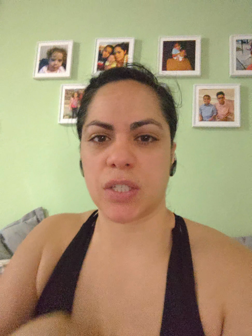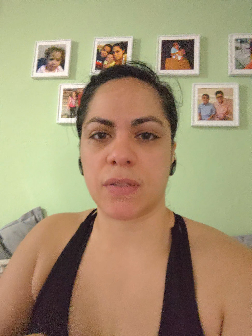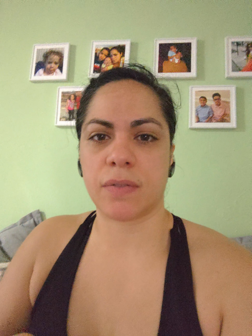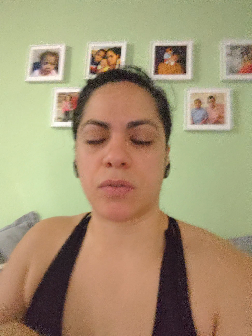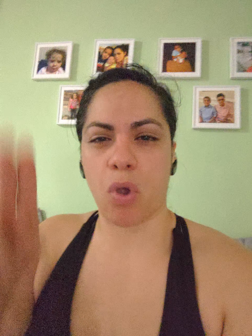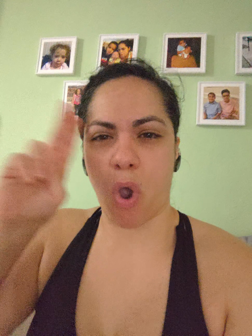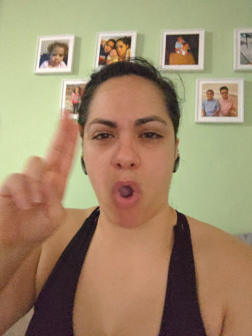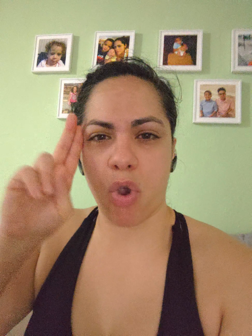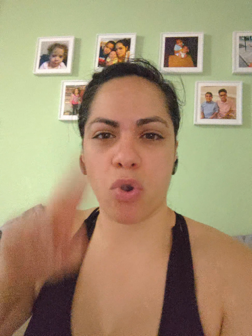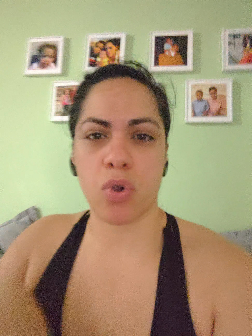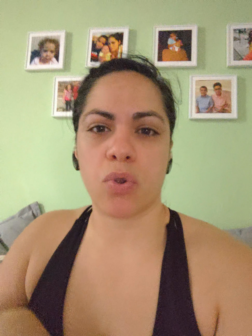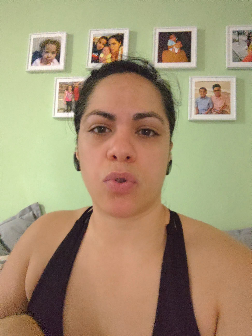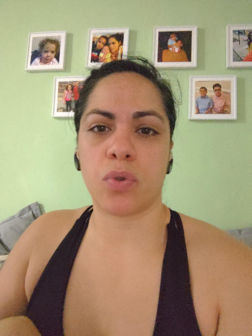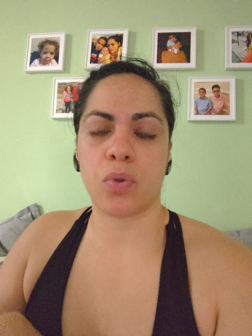uncle